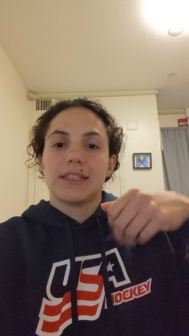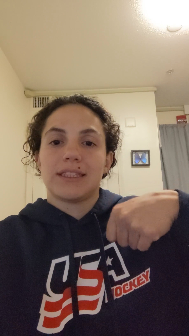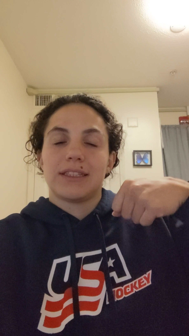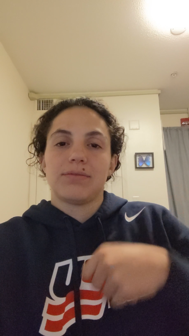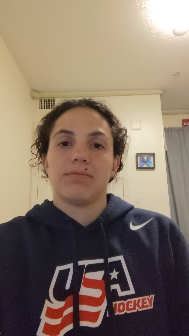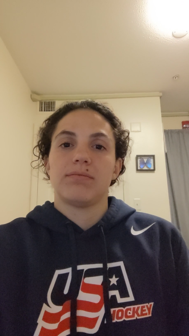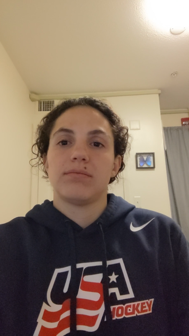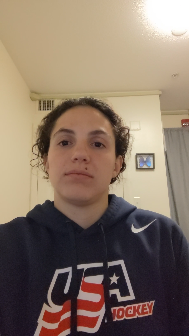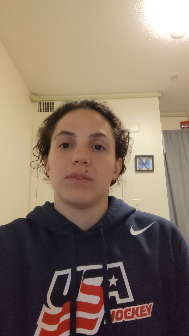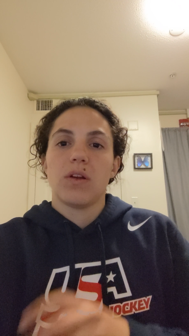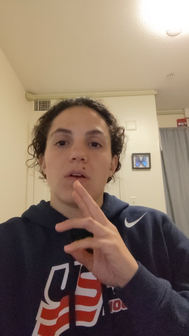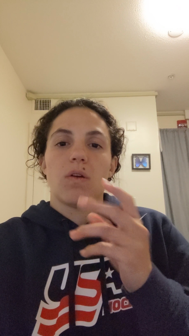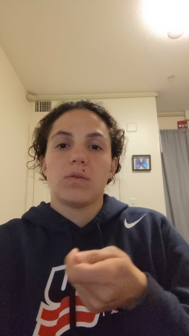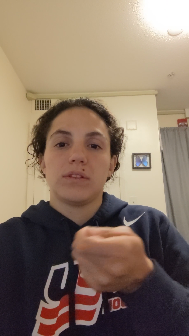hose